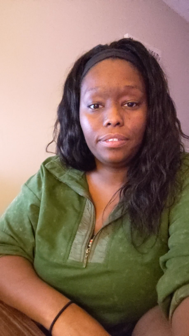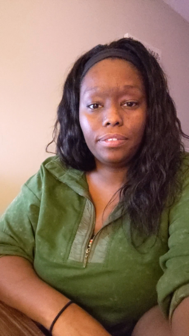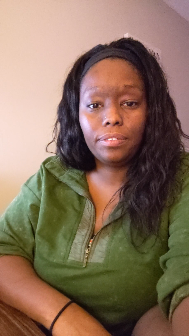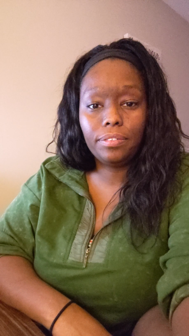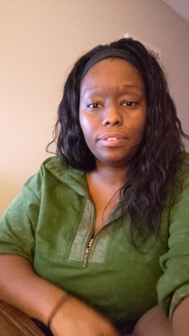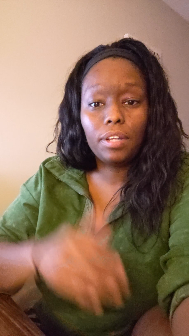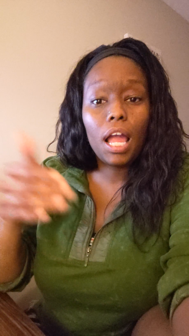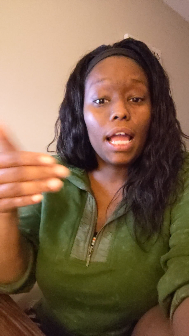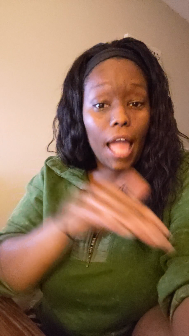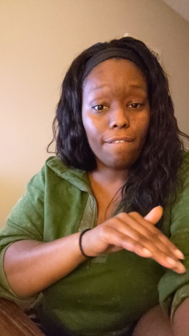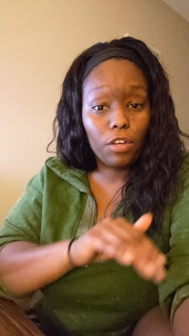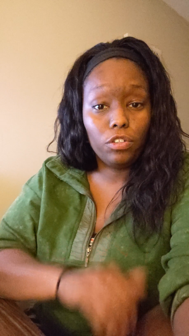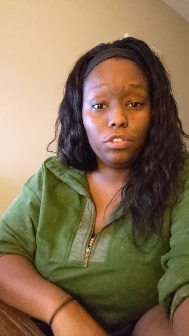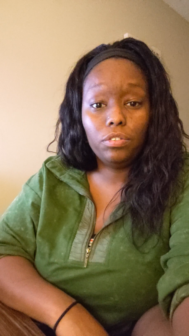cover